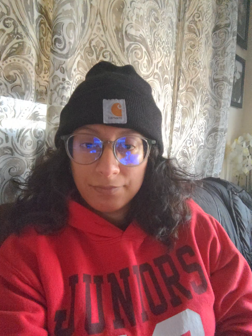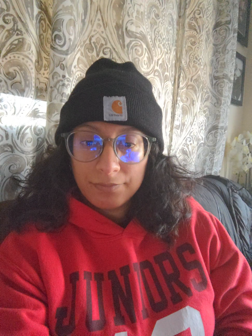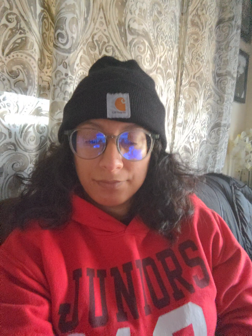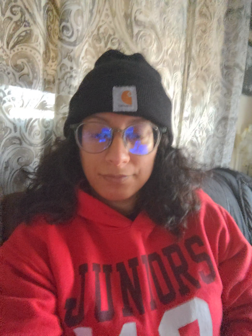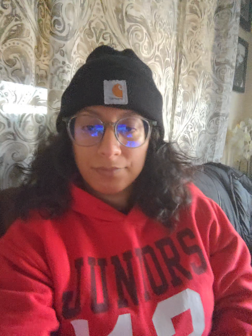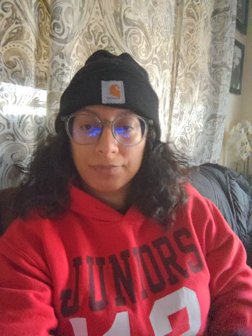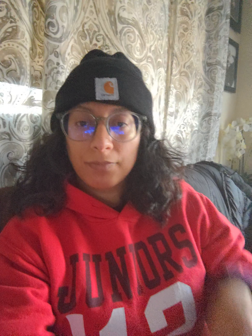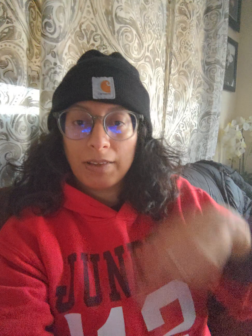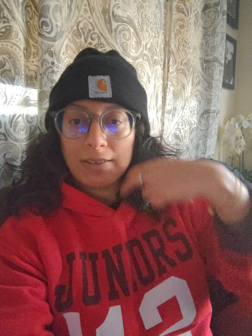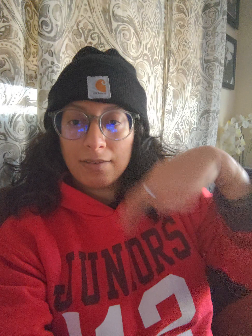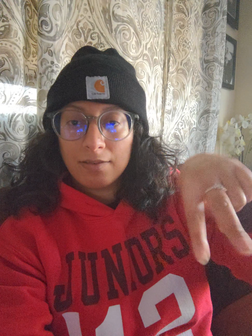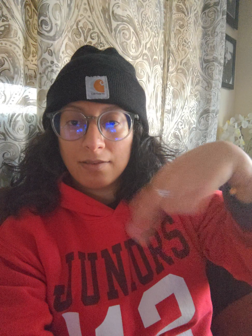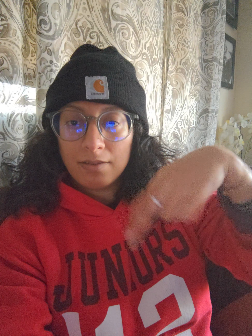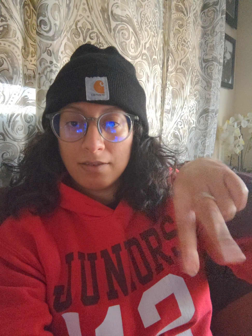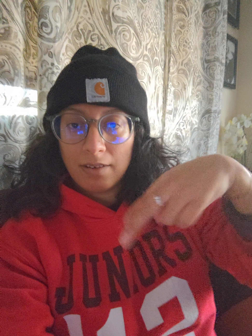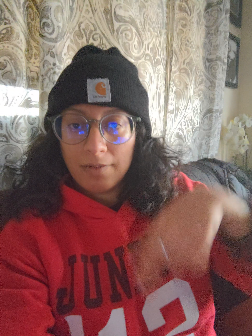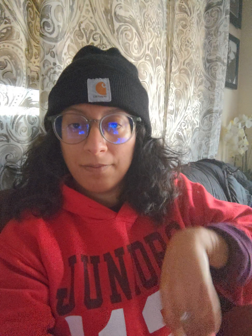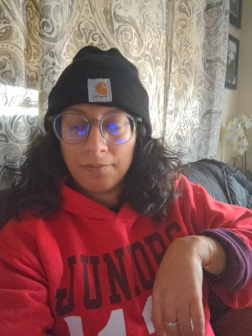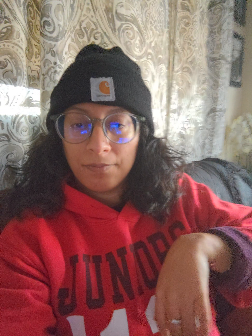dance